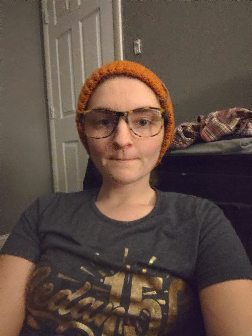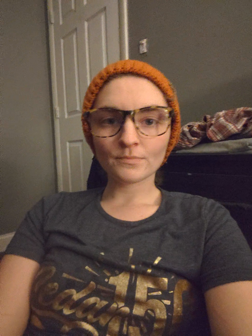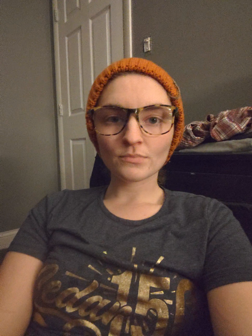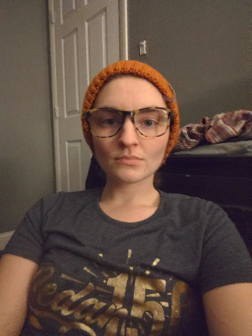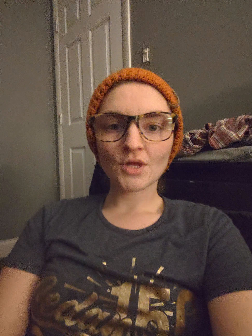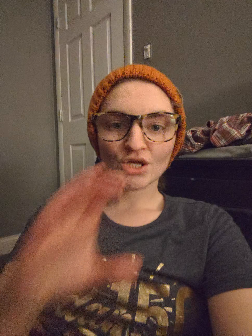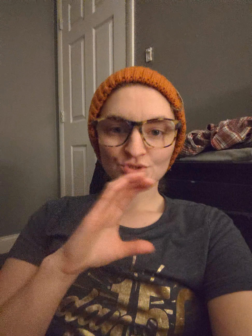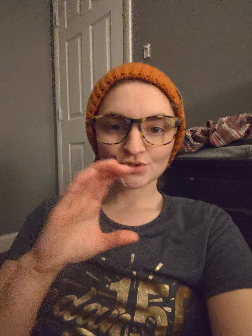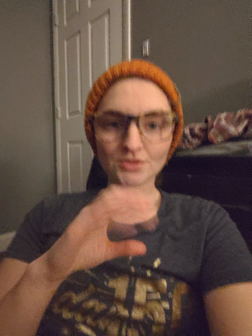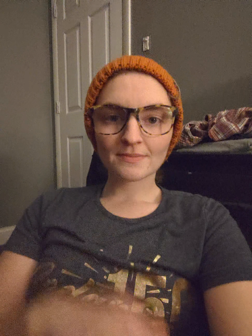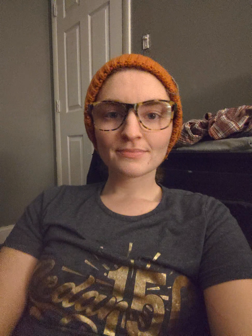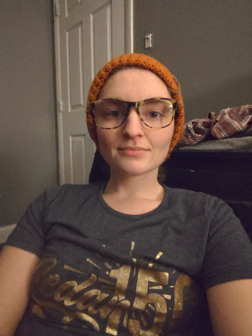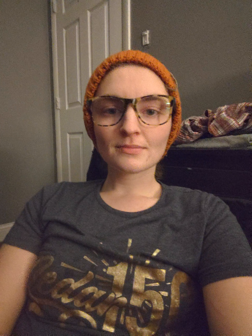chocolate